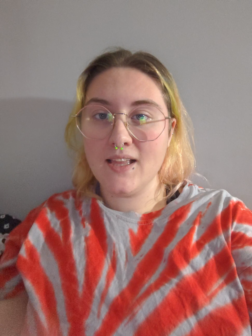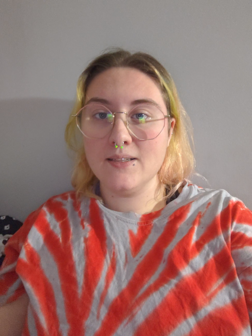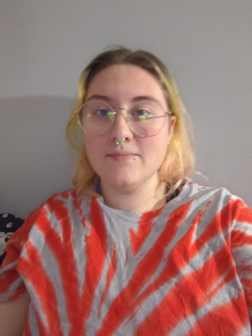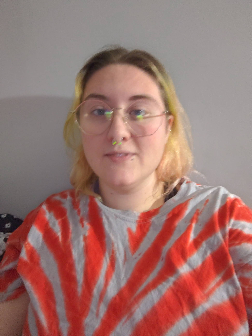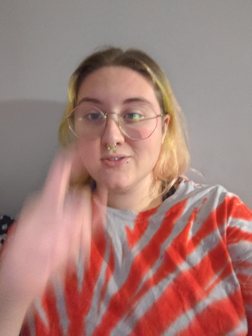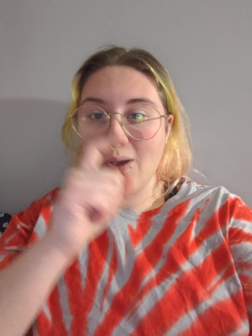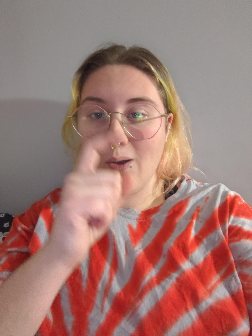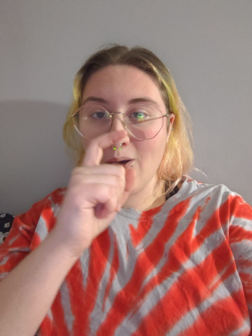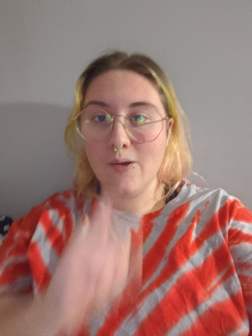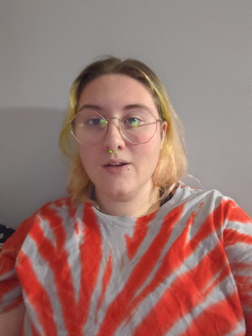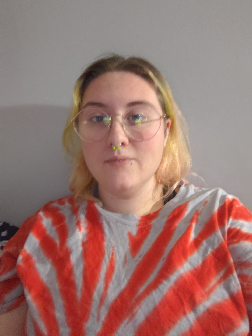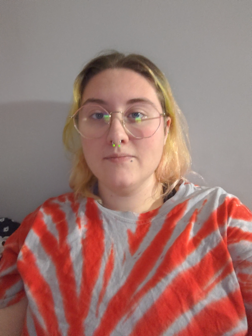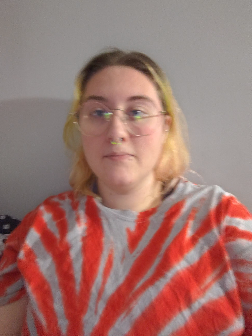doll